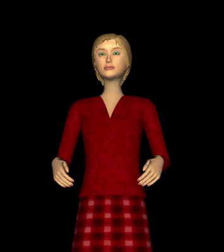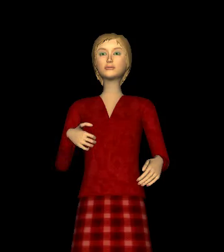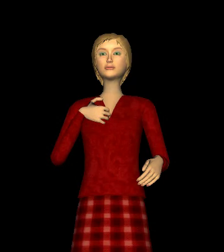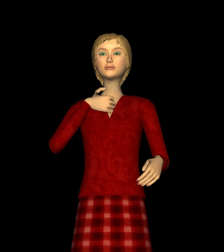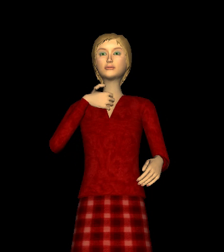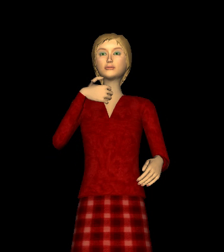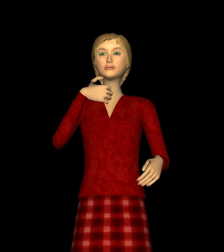غني